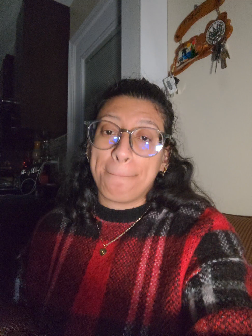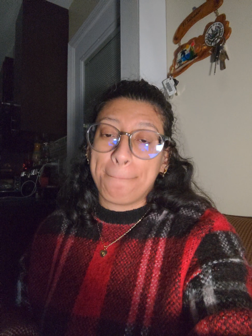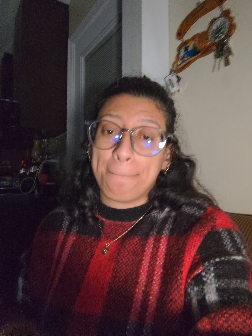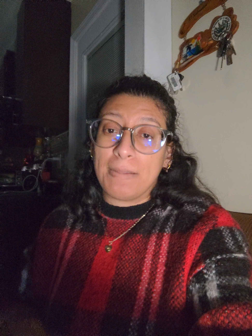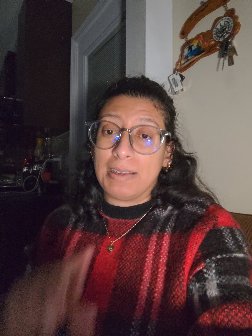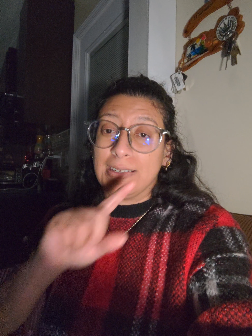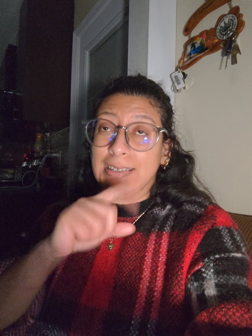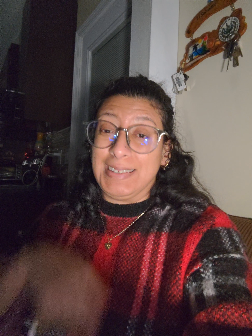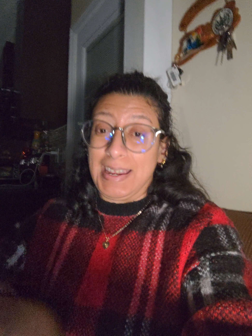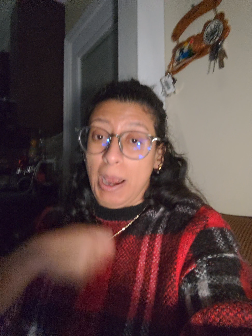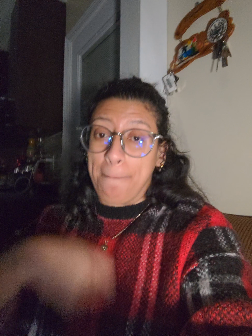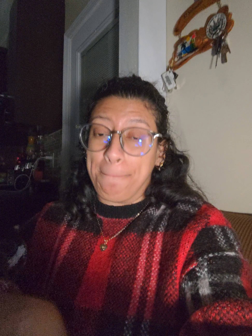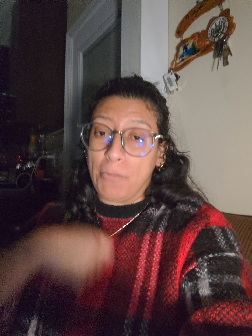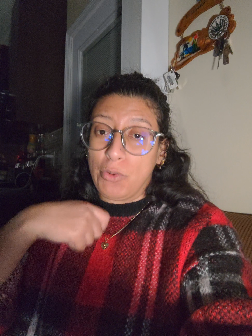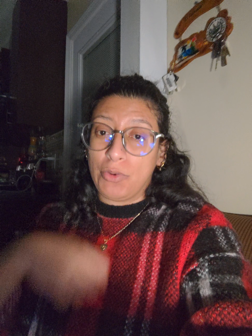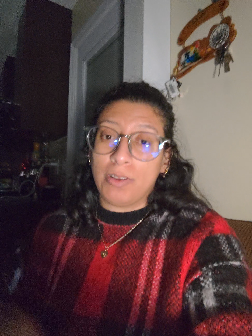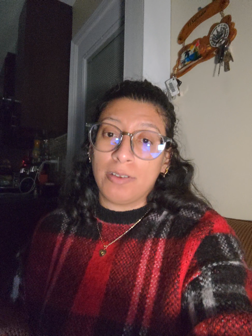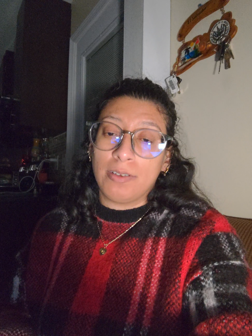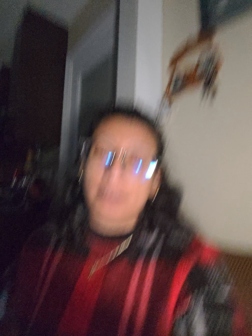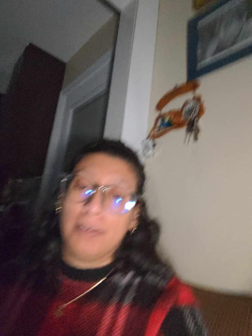zipper